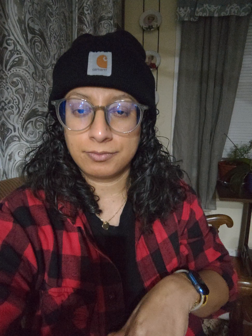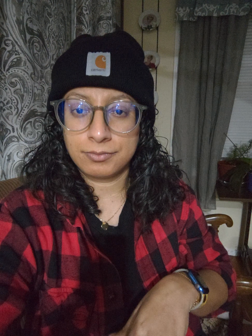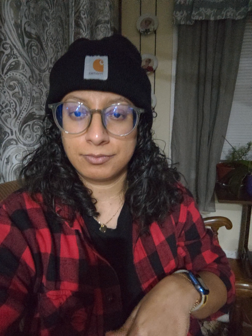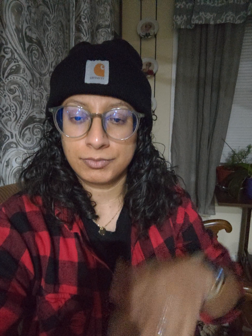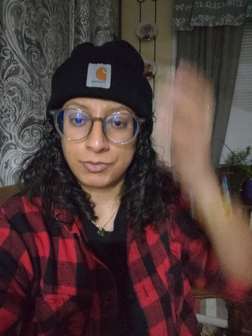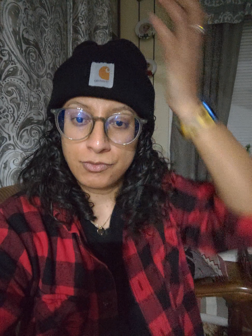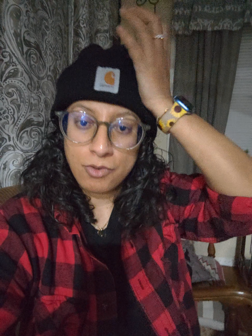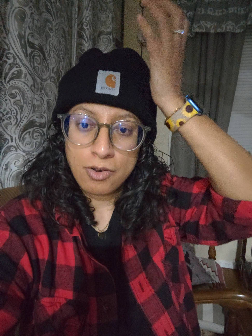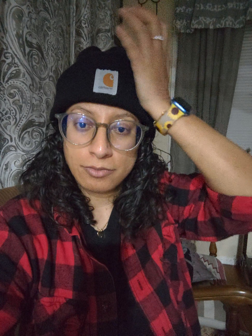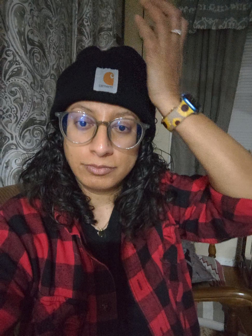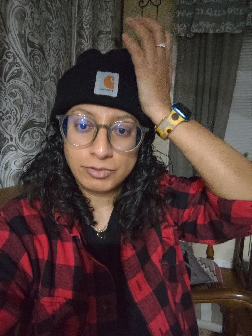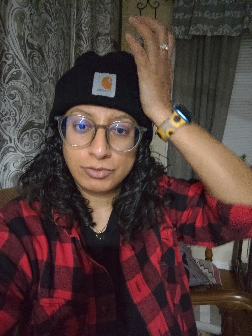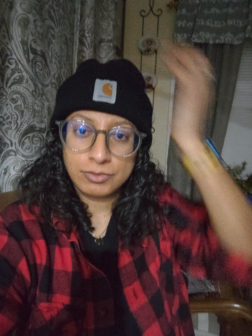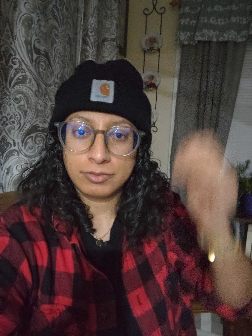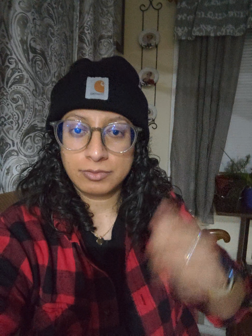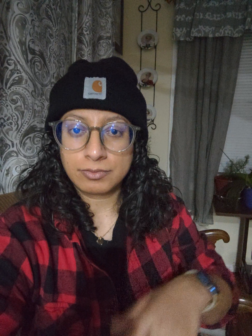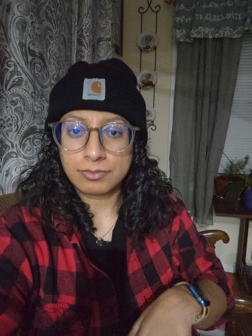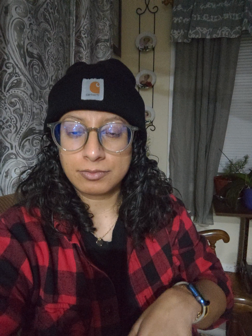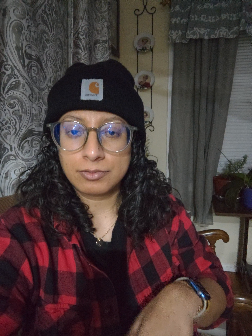garbage